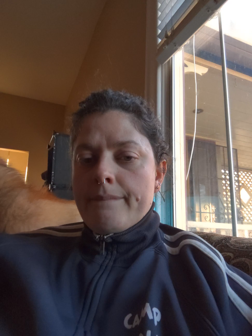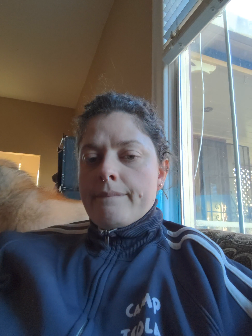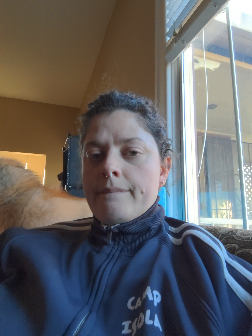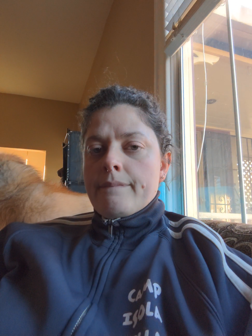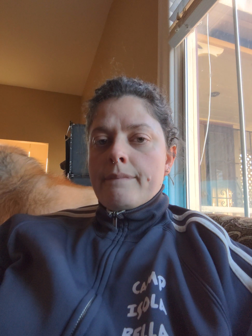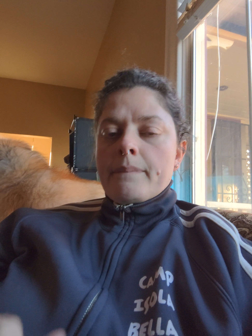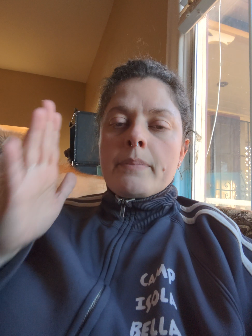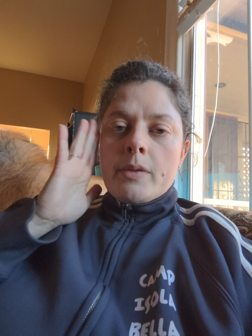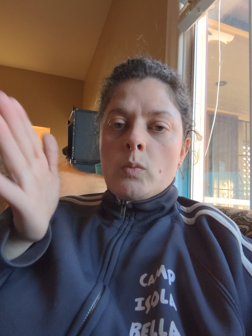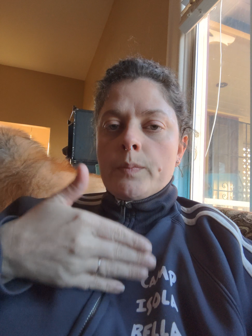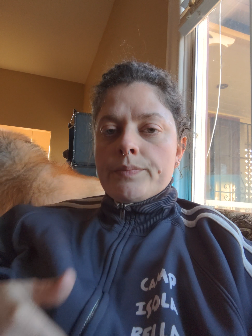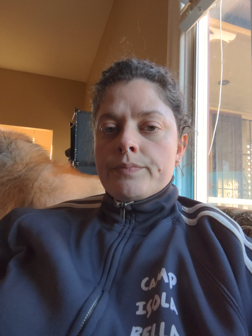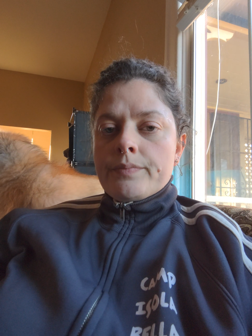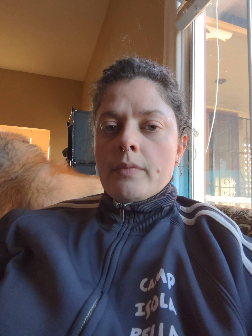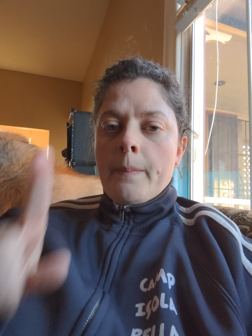bedroom